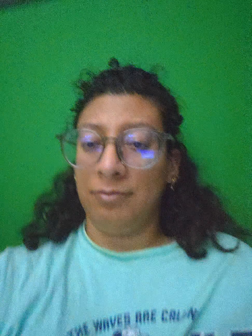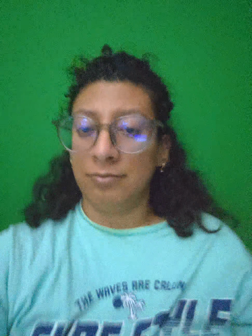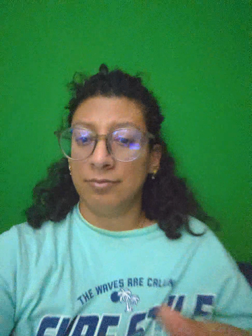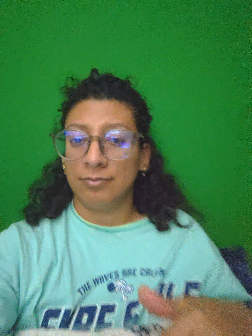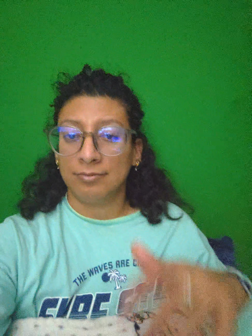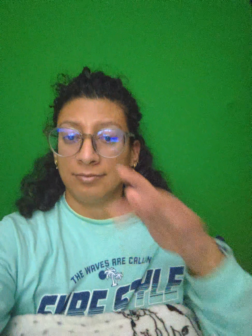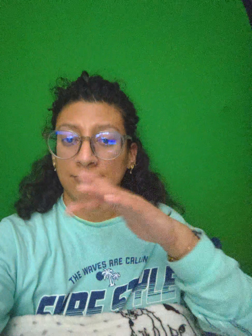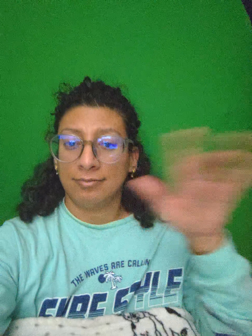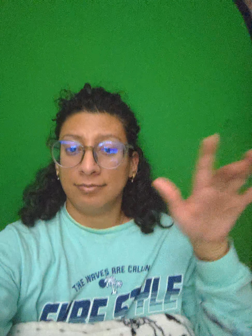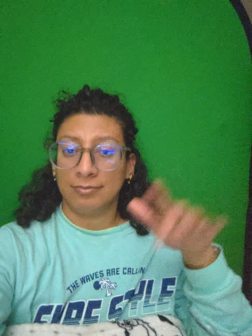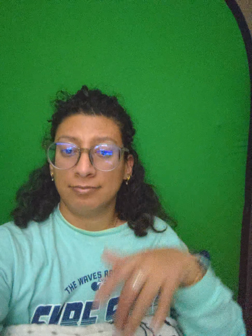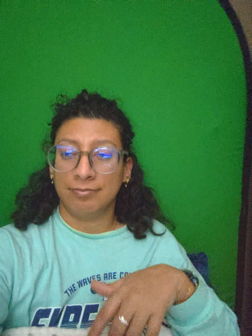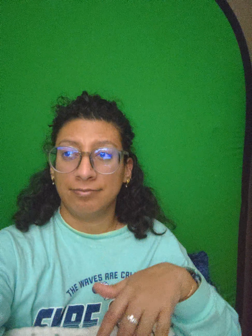empty